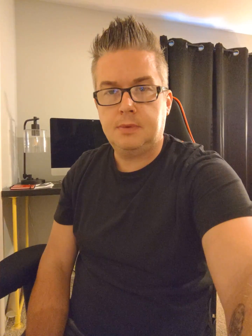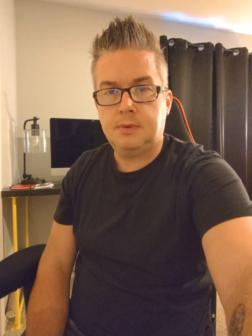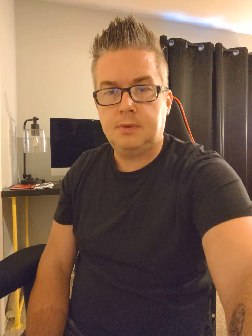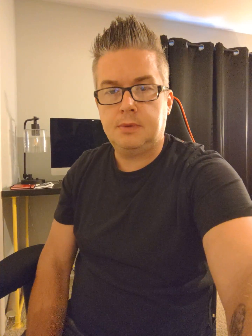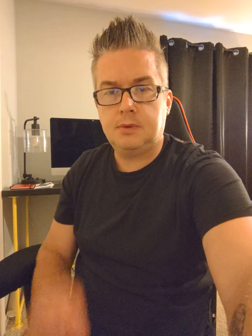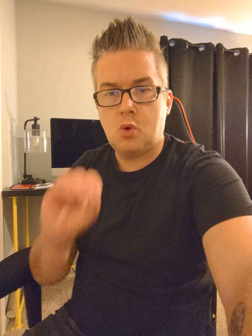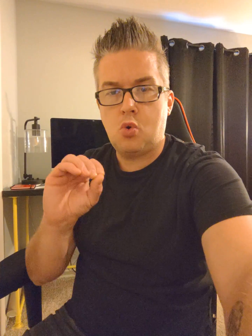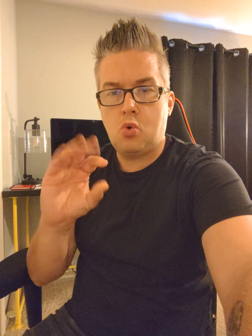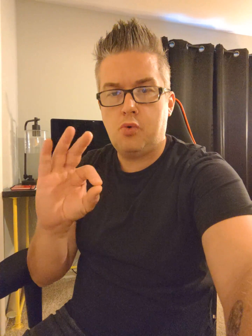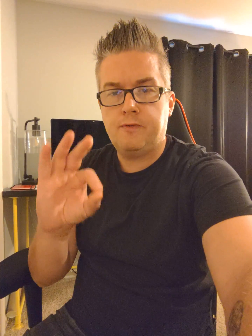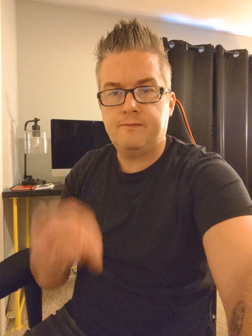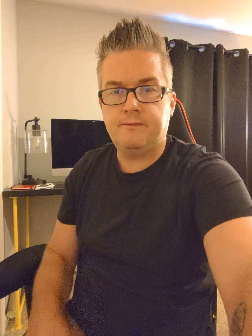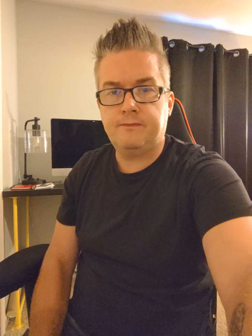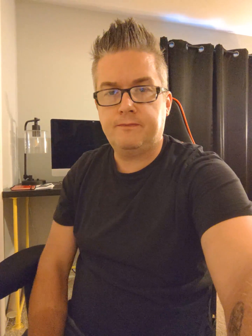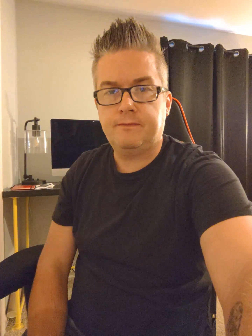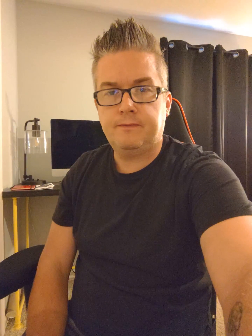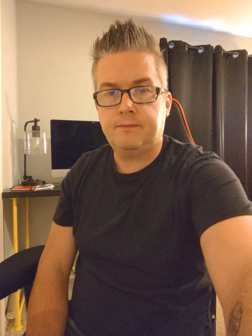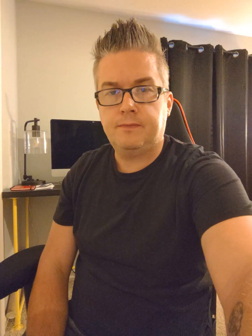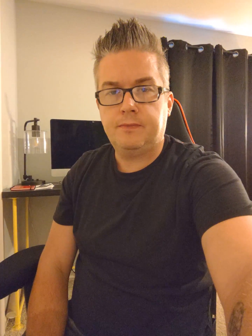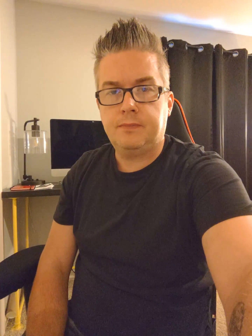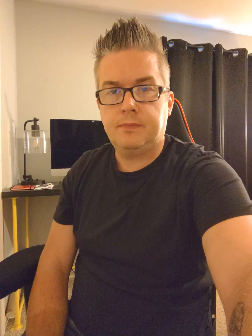of